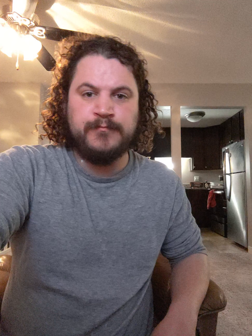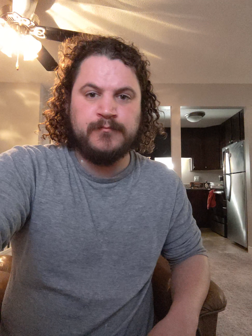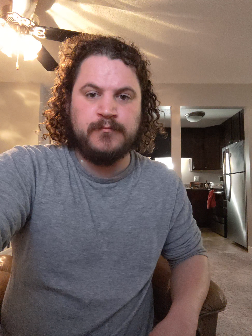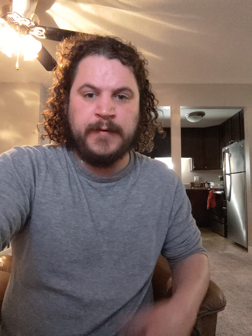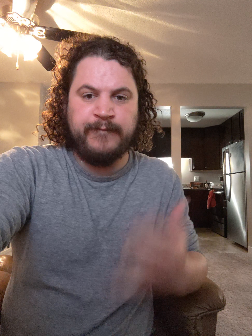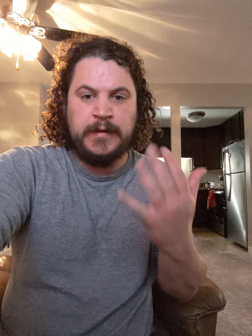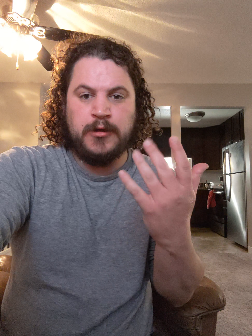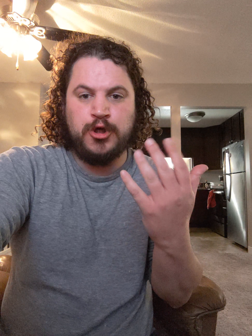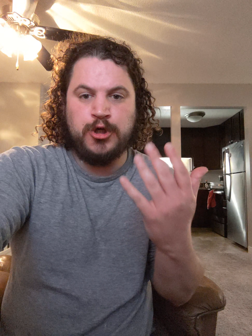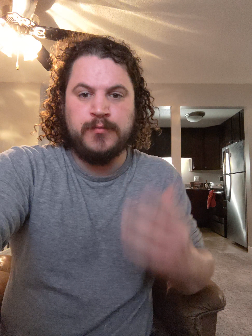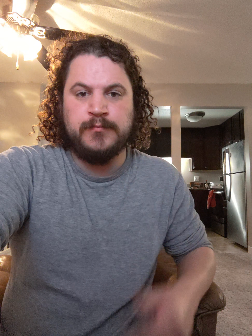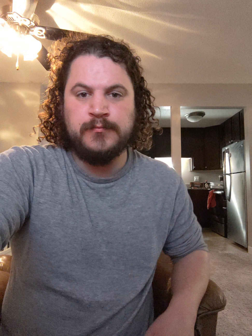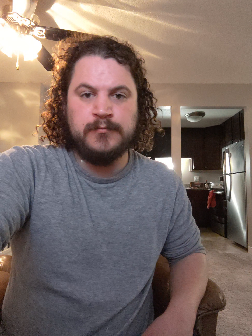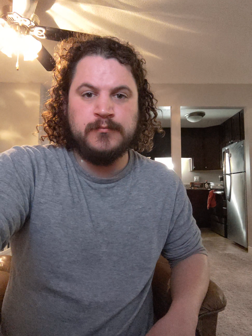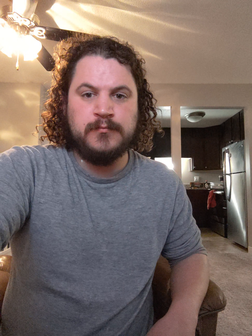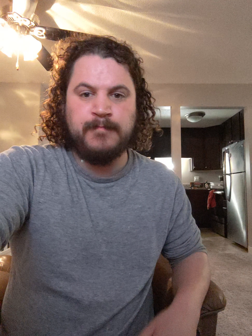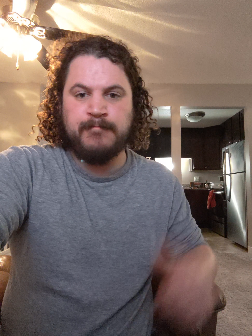finger